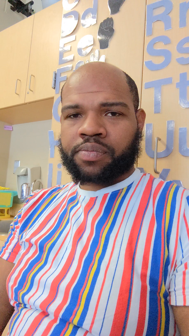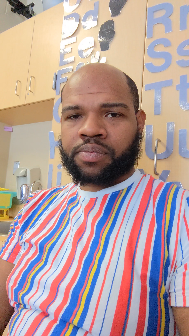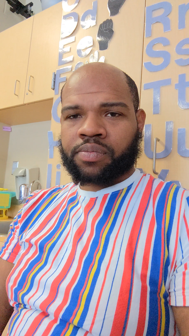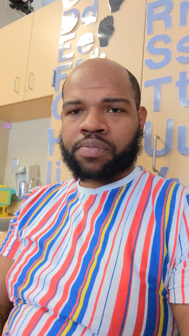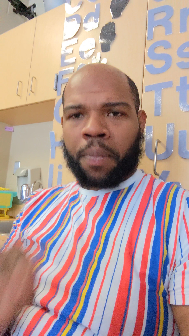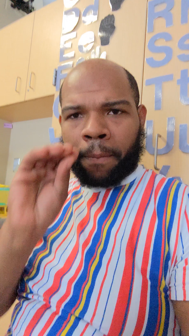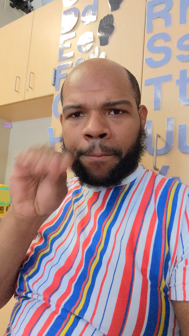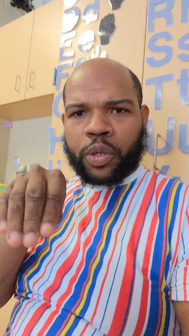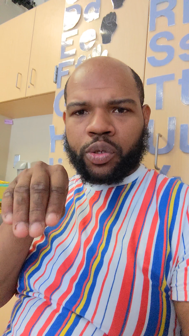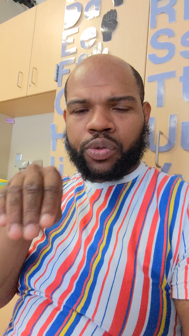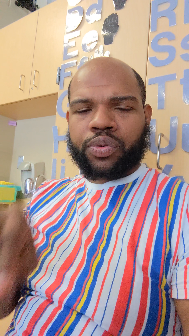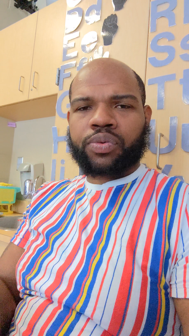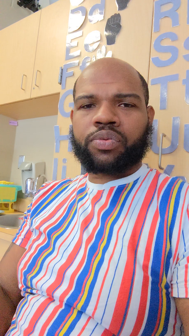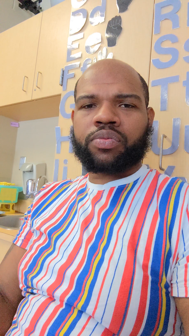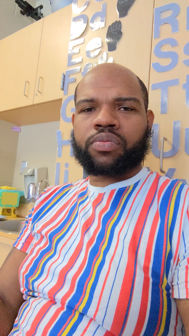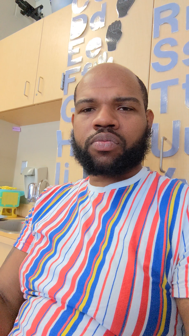put